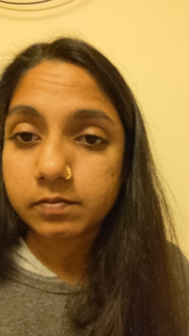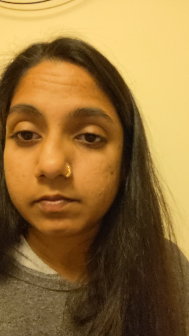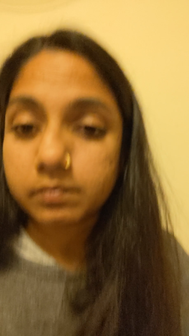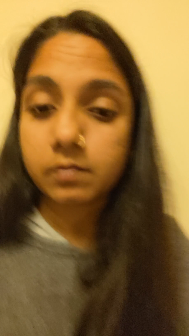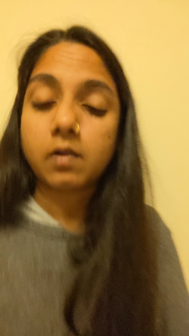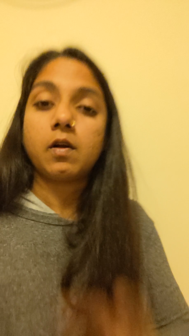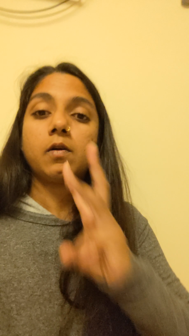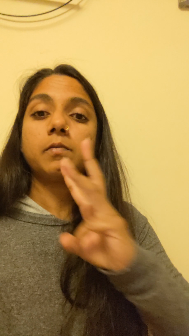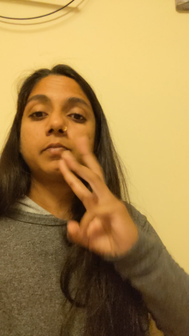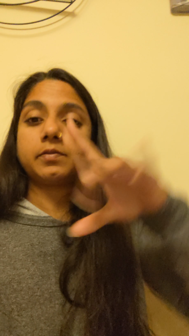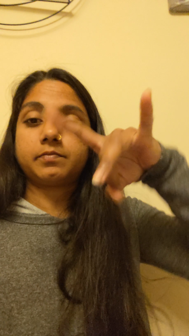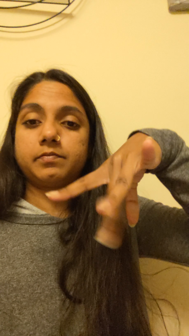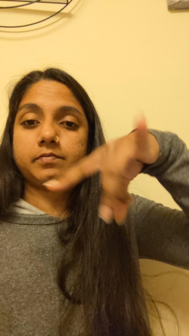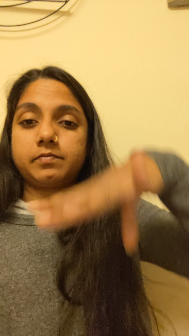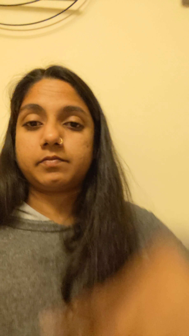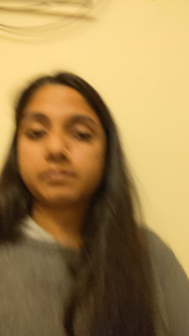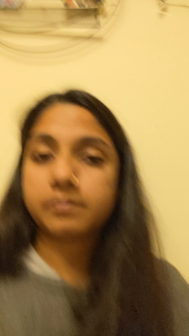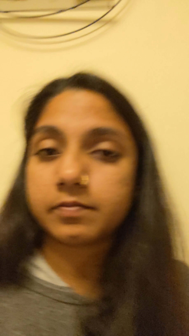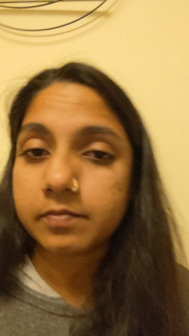melon